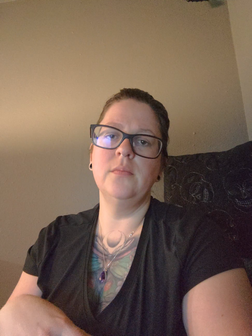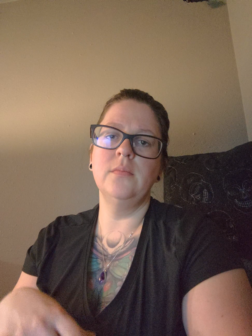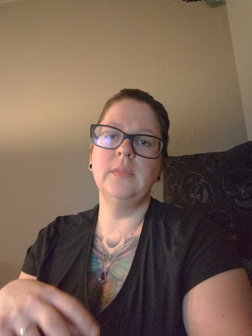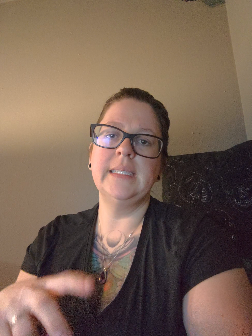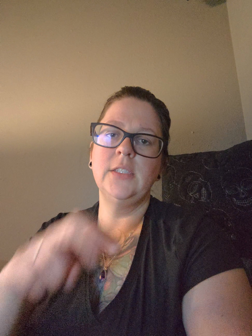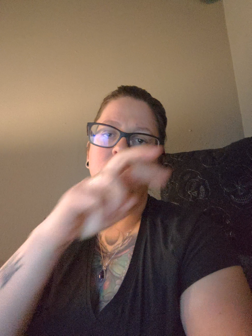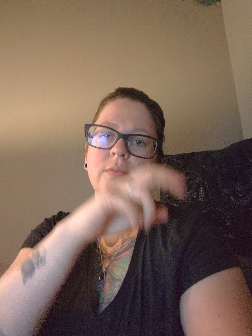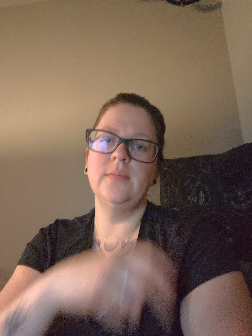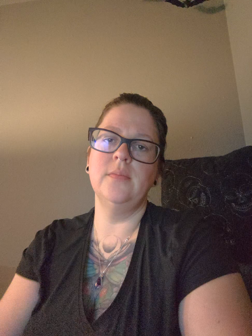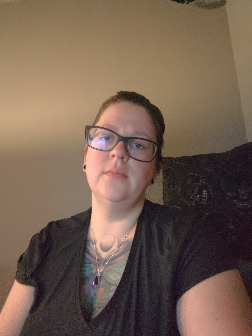stairs